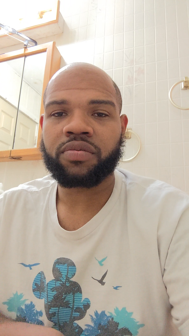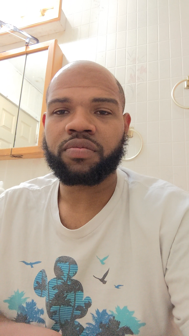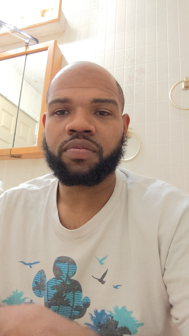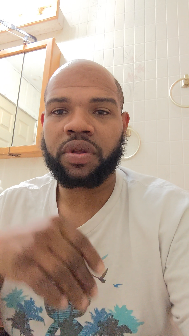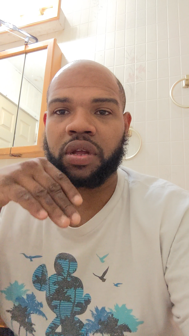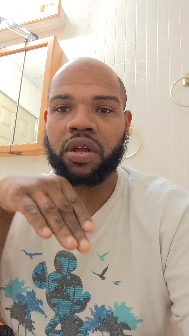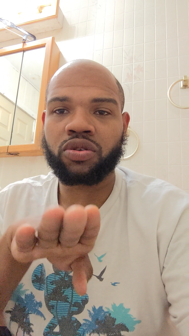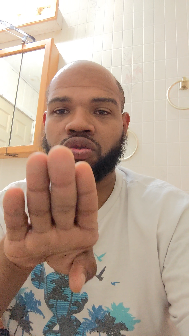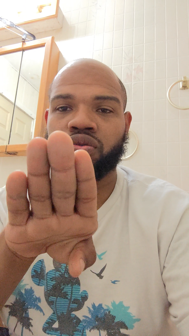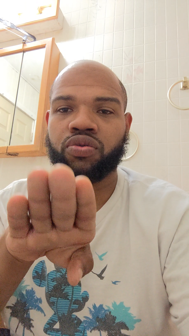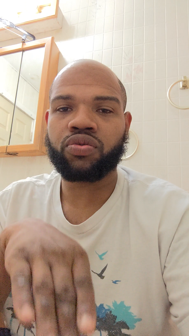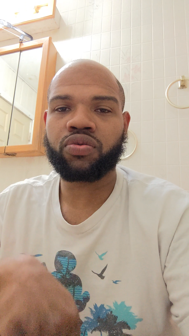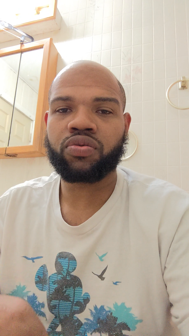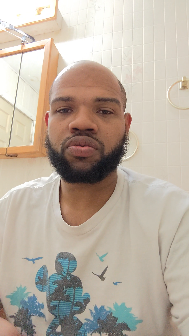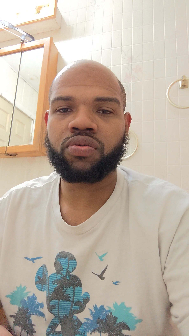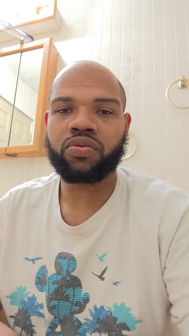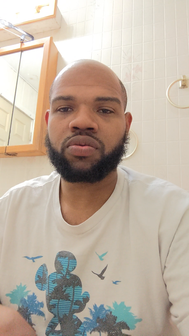enter